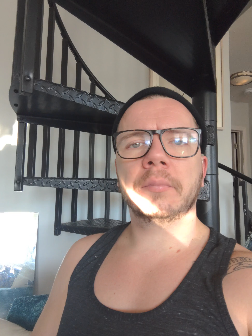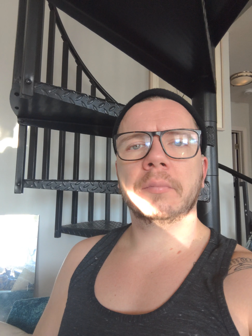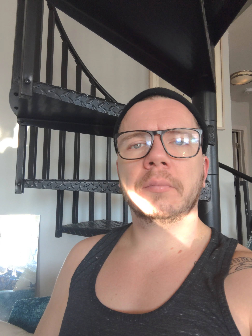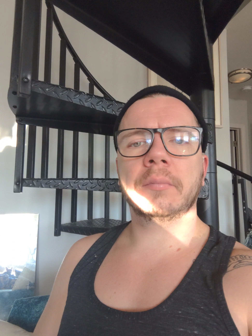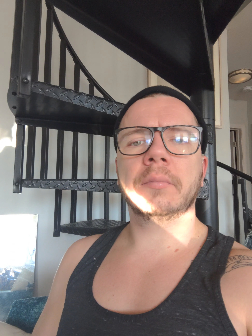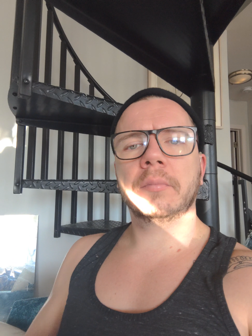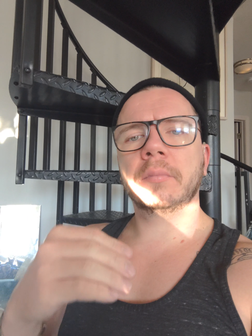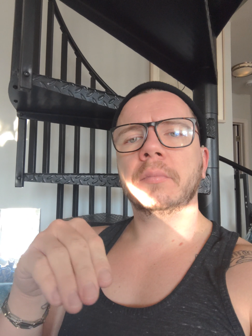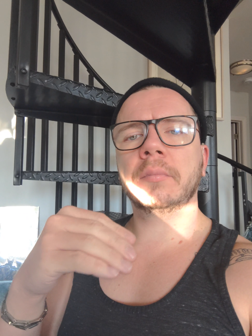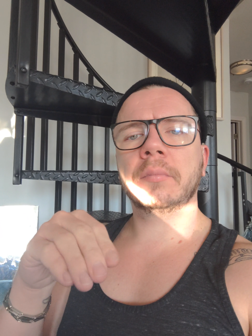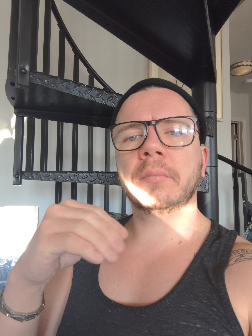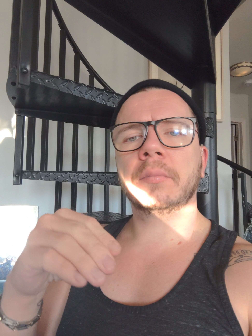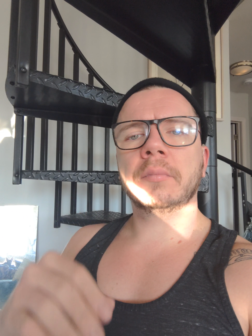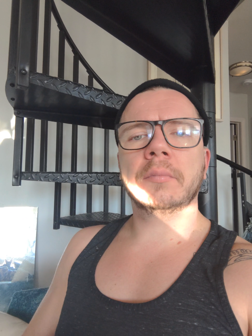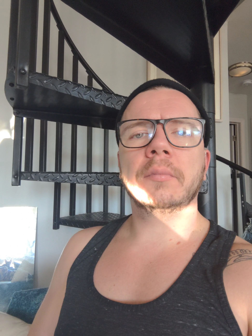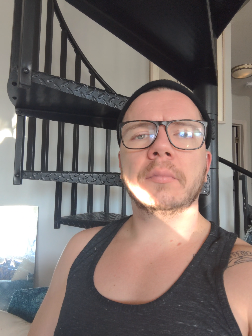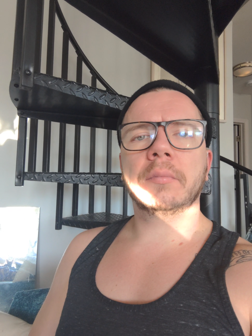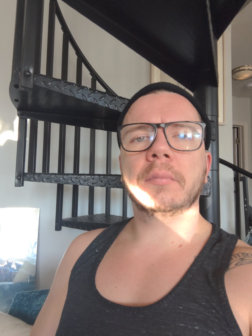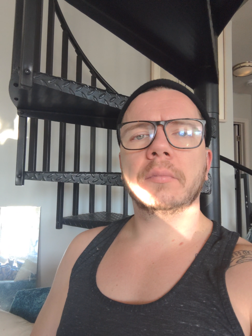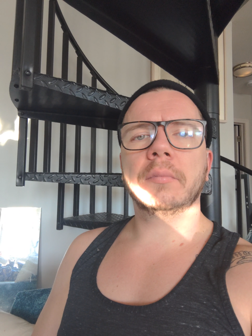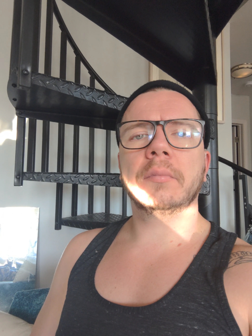store